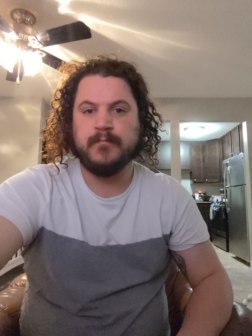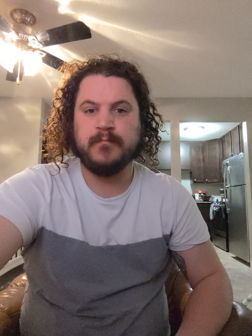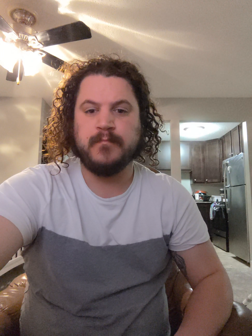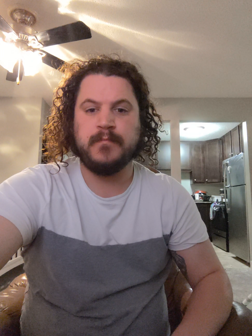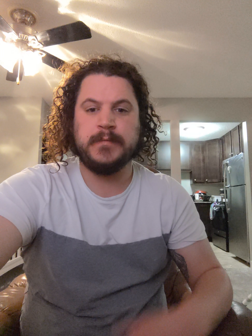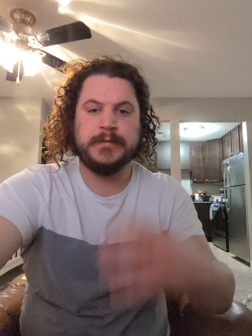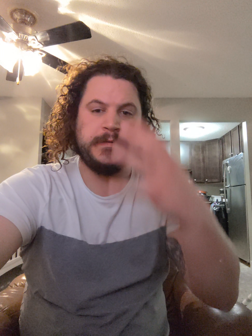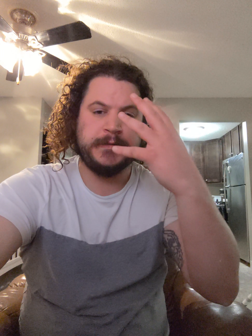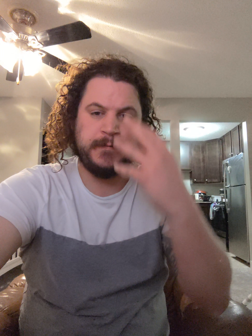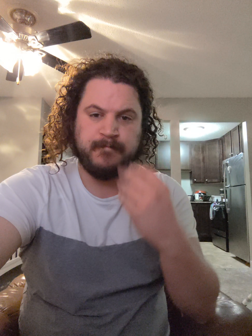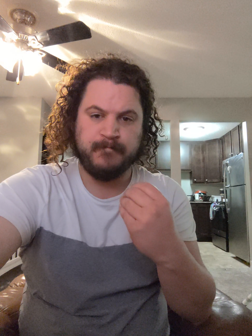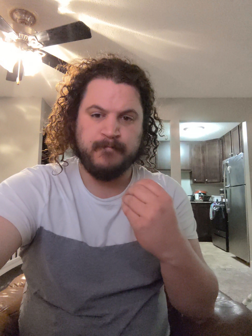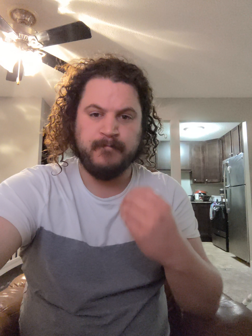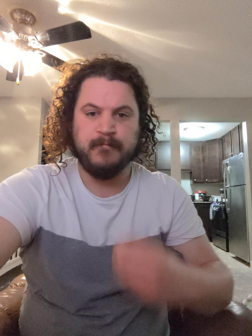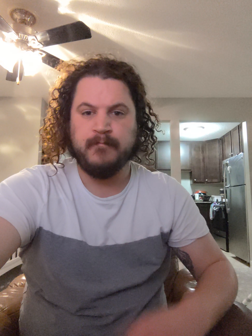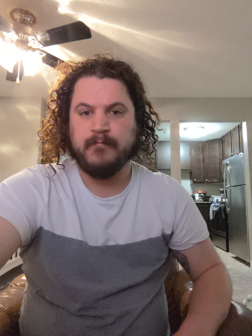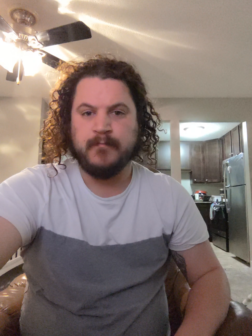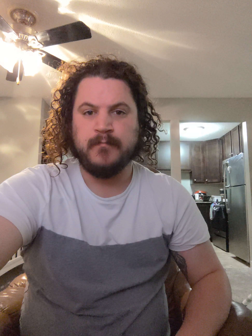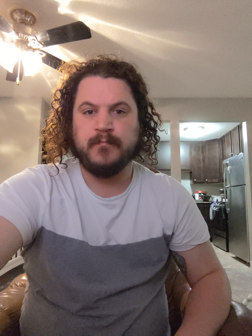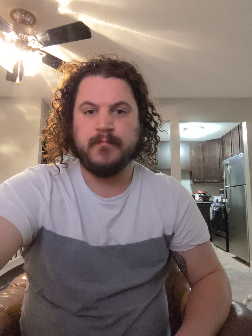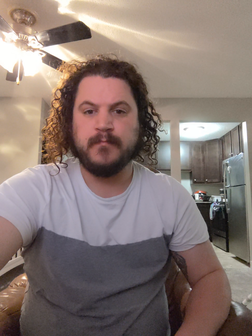sleep